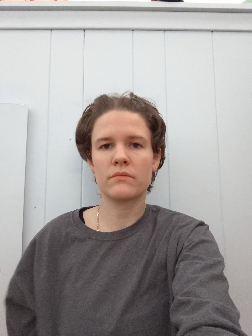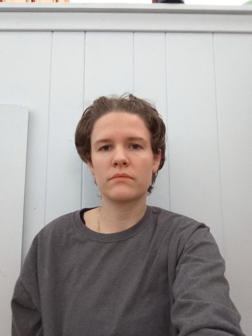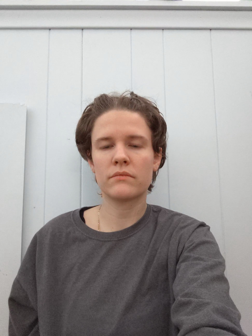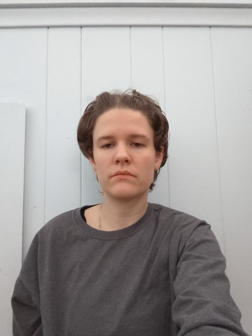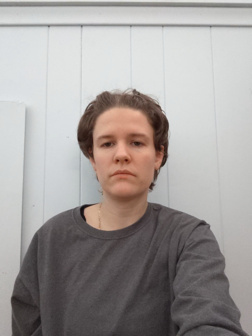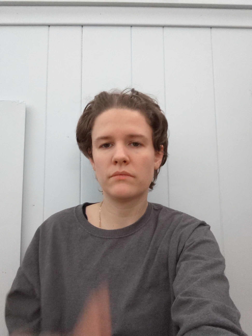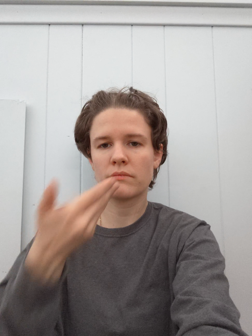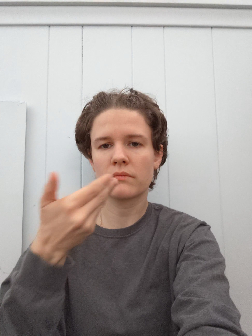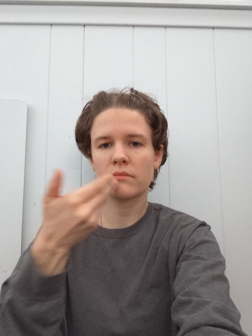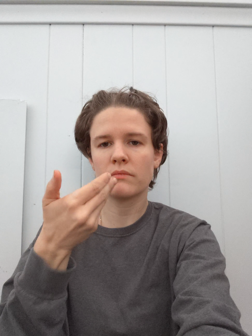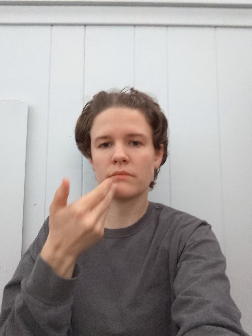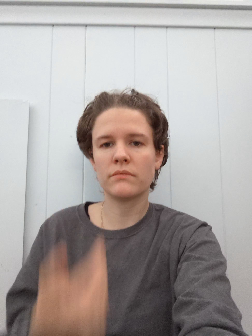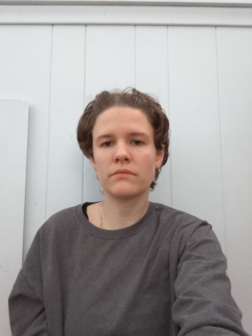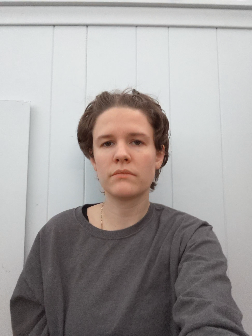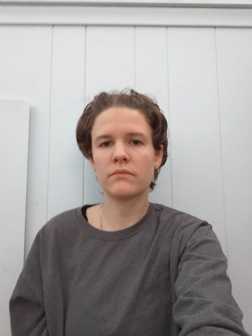pizza